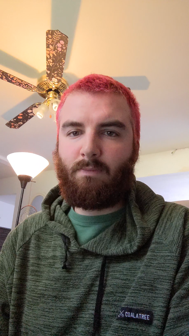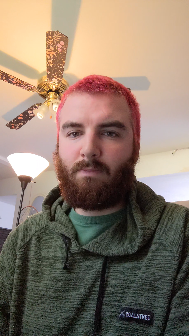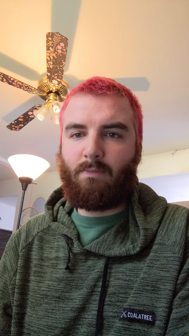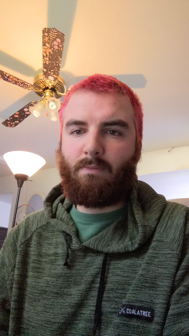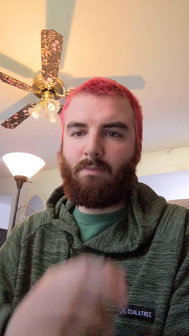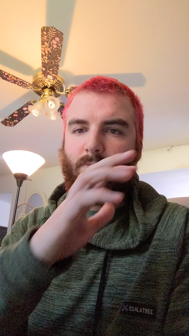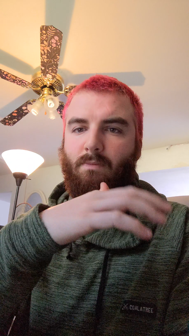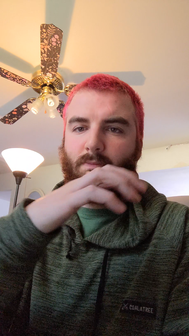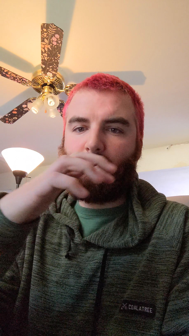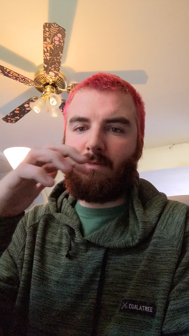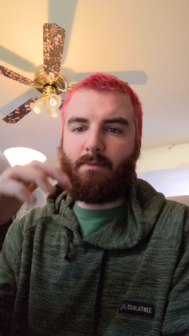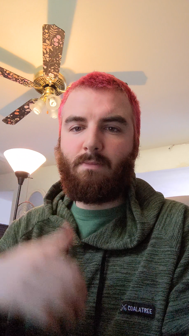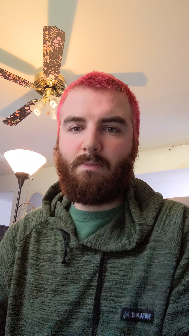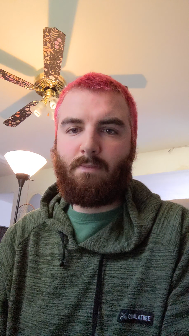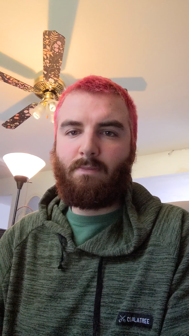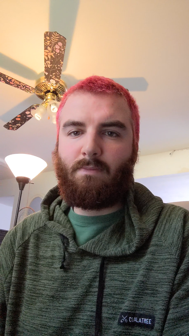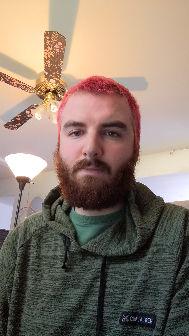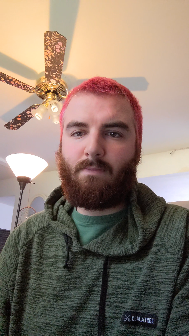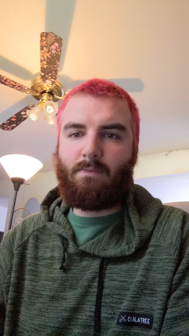grapes